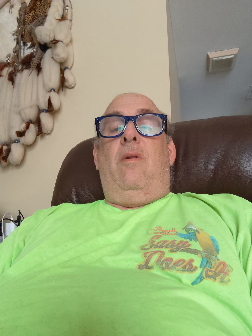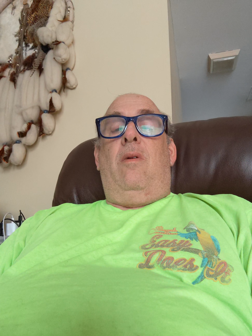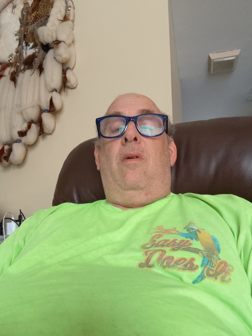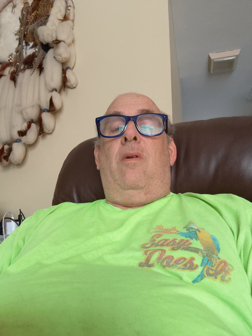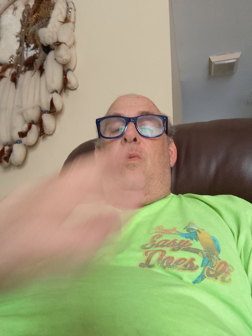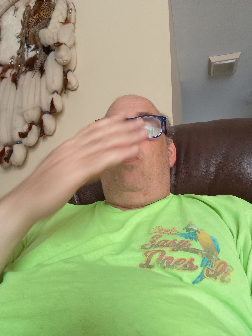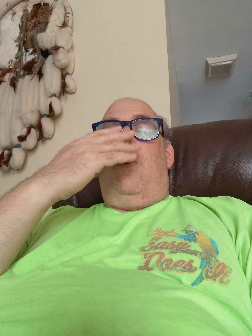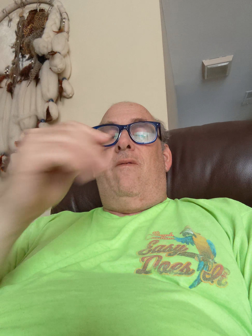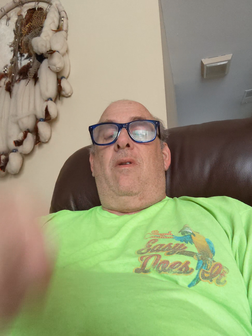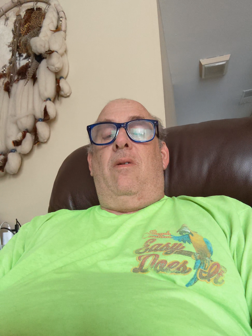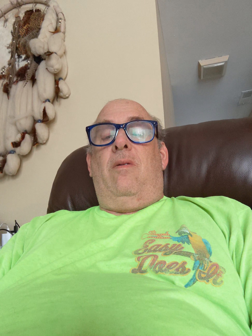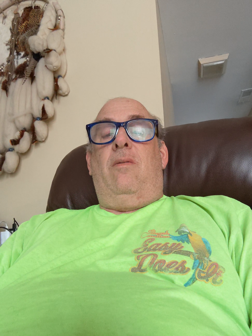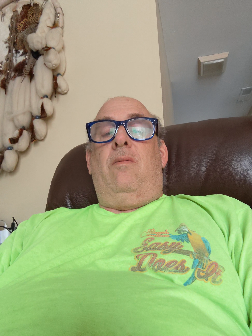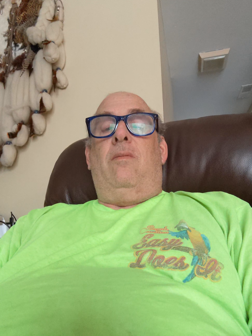wolf